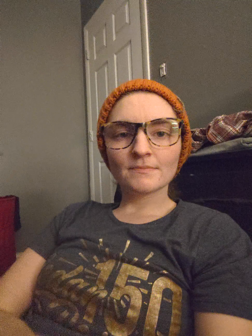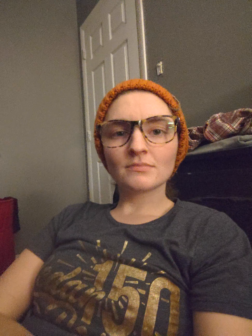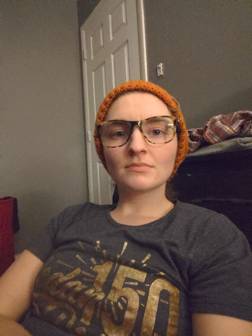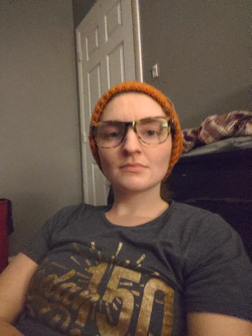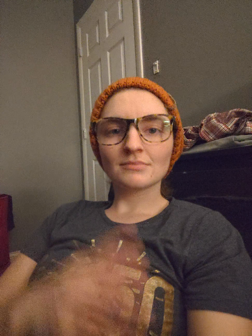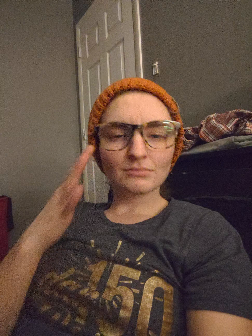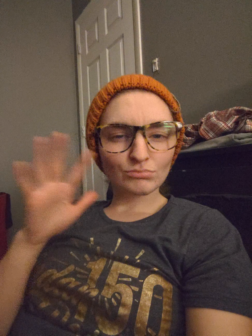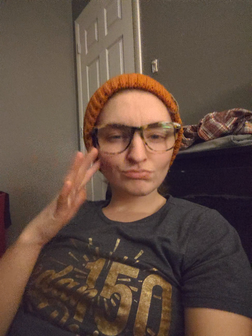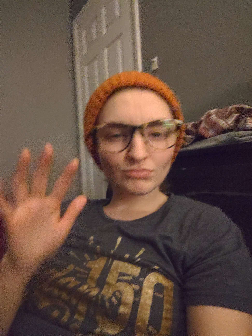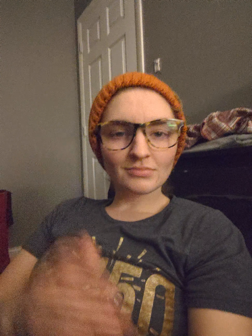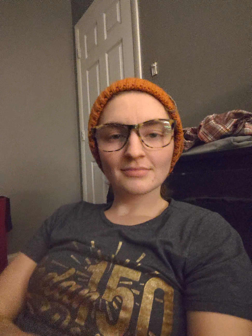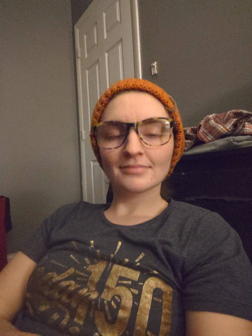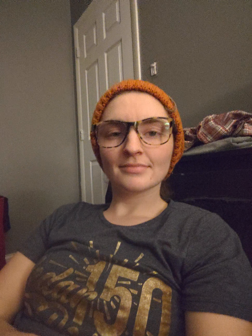noisy